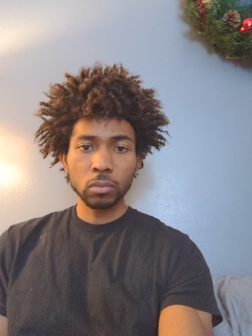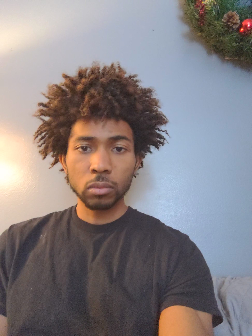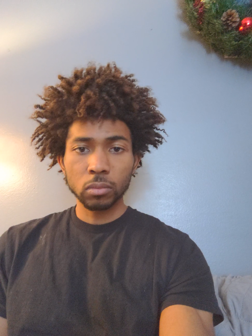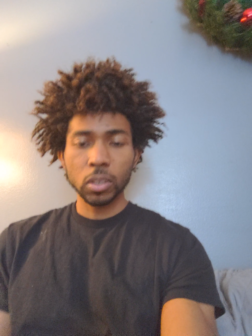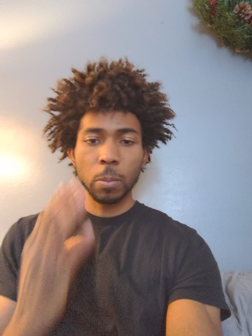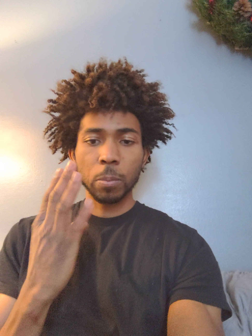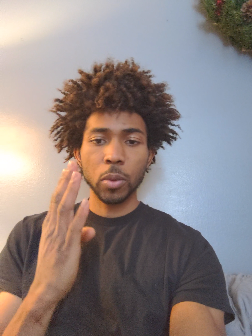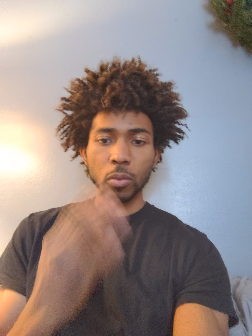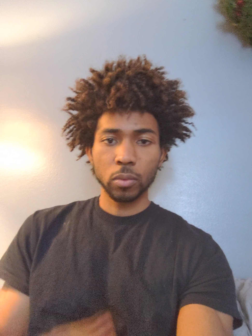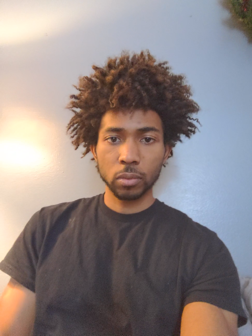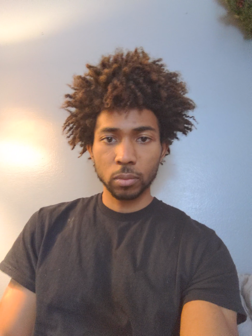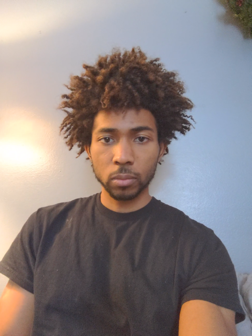blue